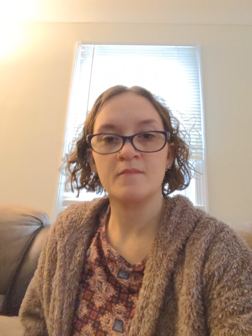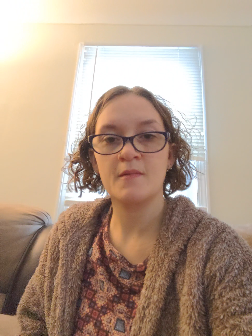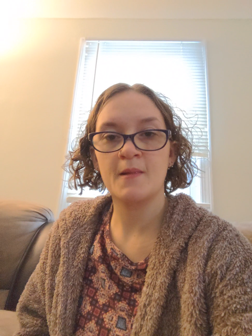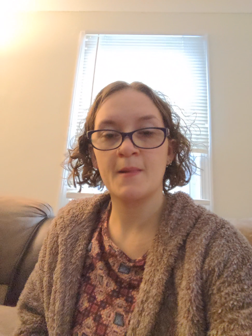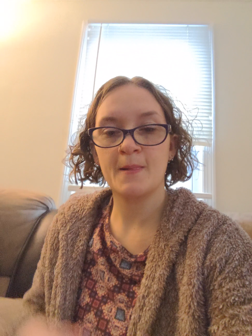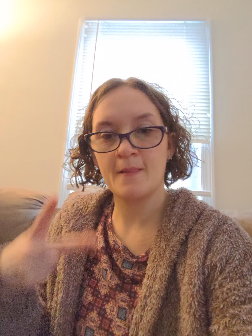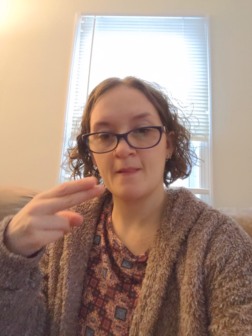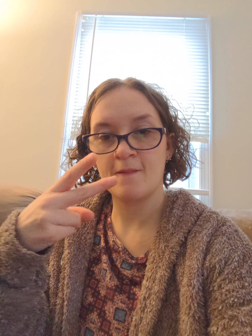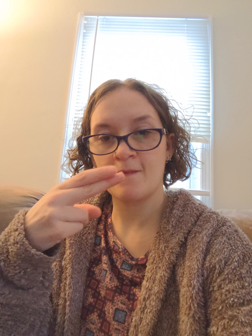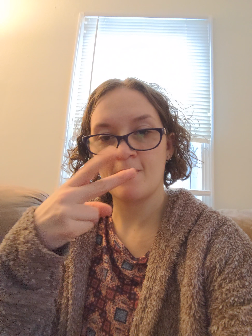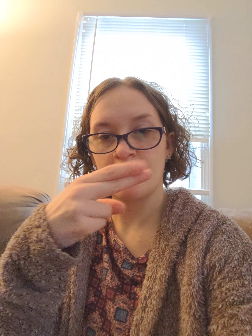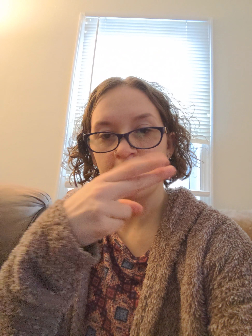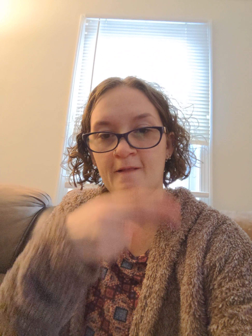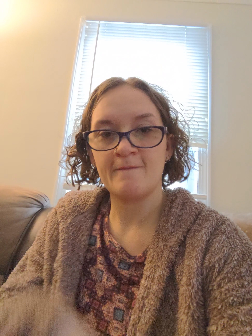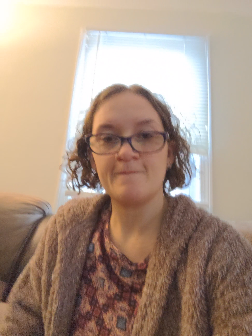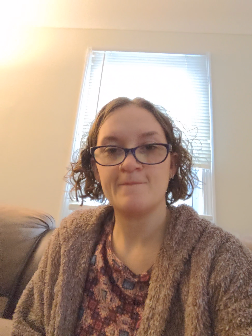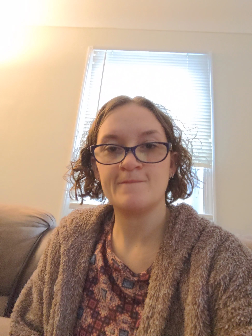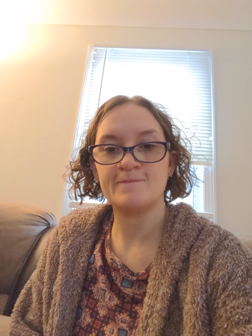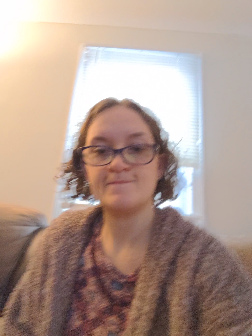scissors